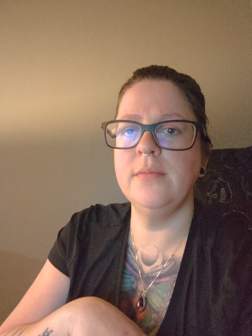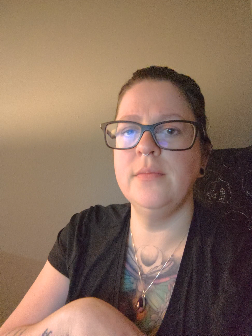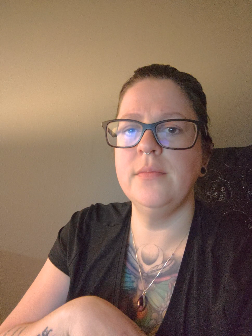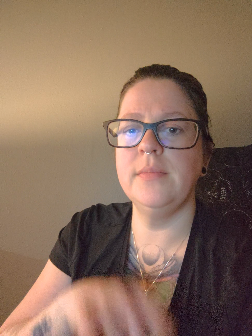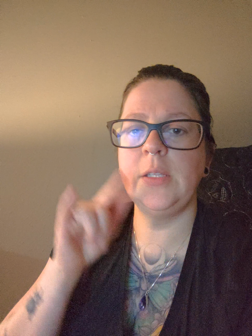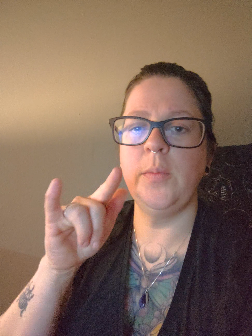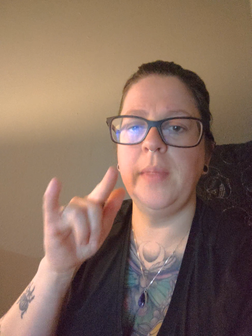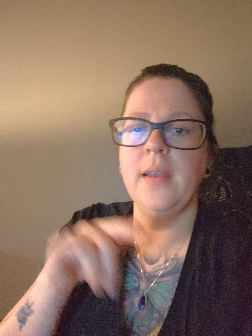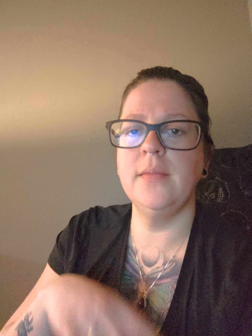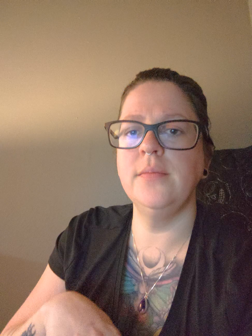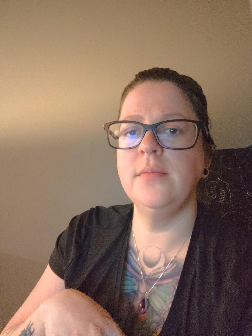airplane